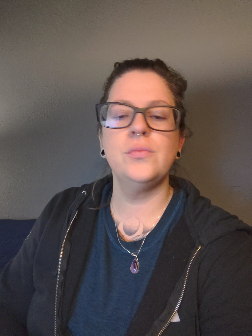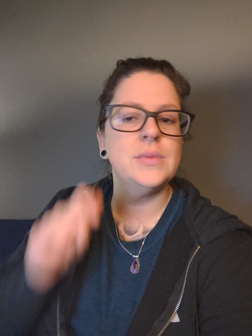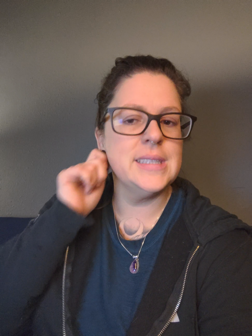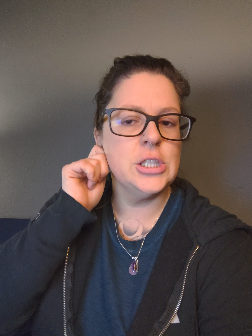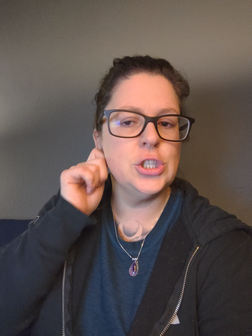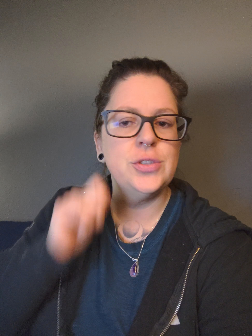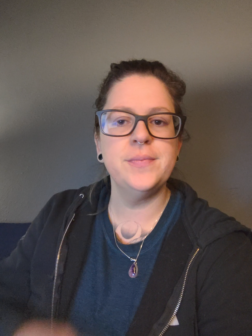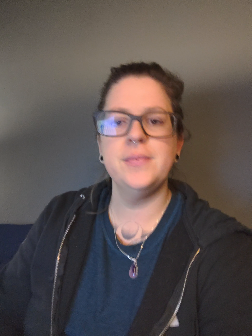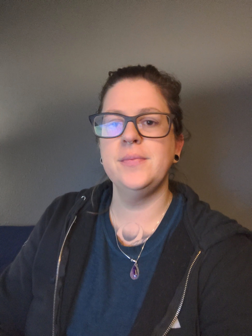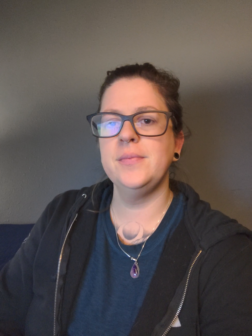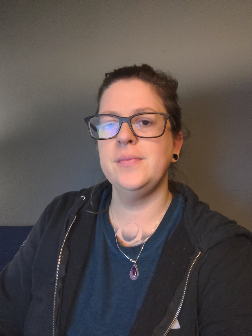ear